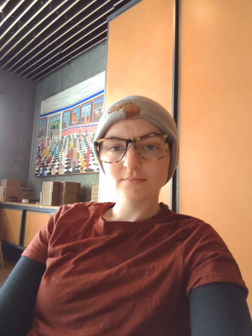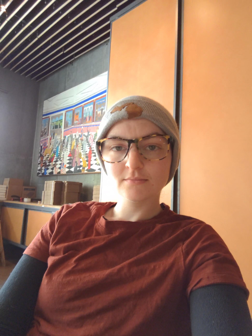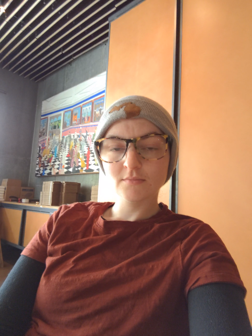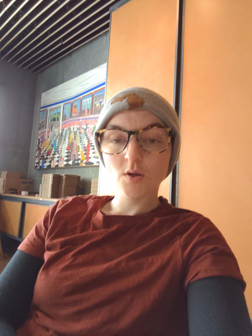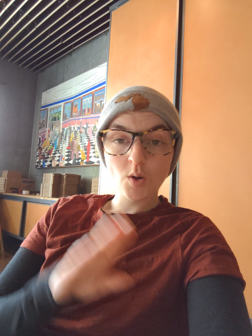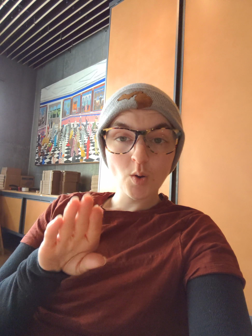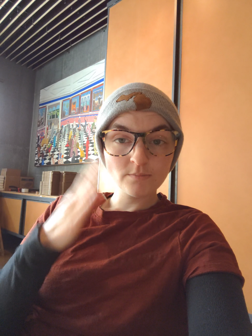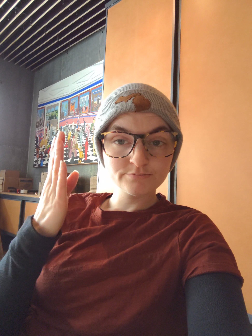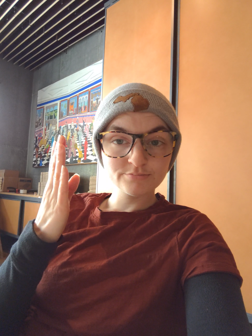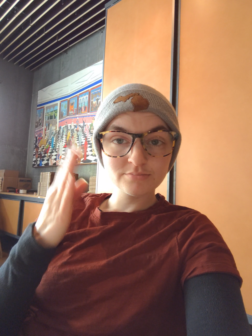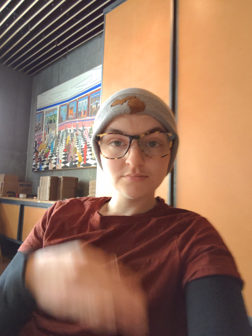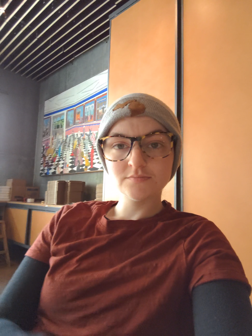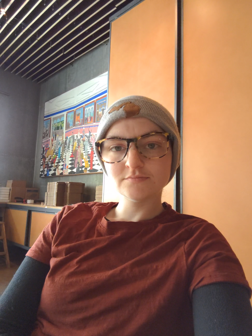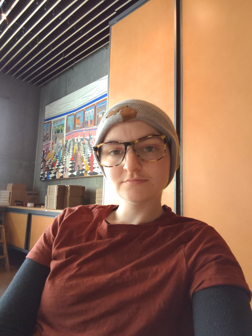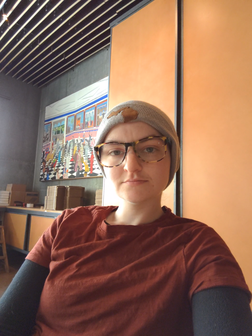open